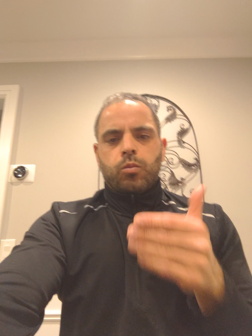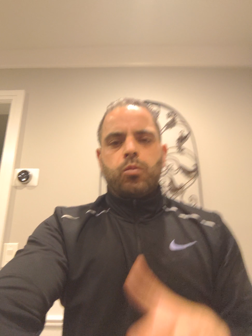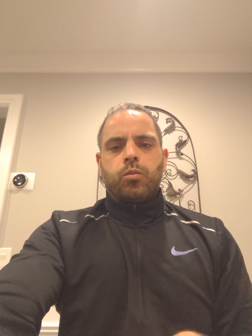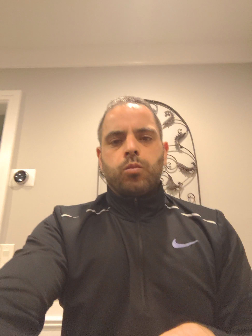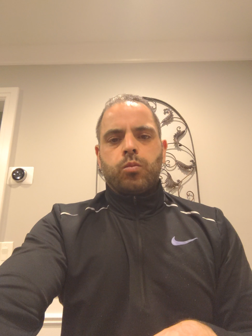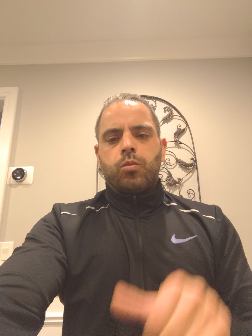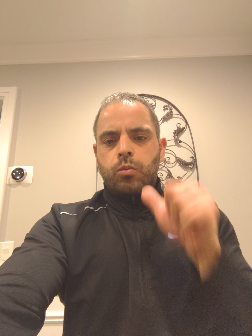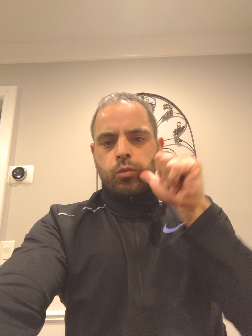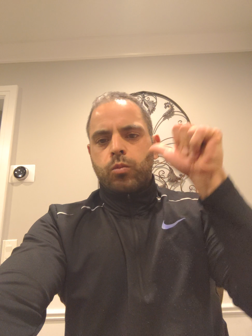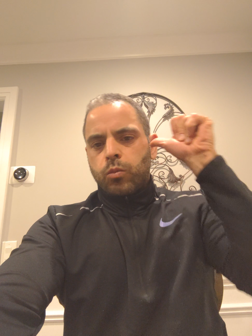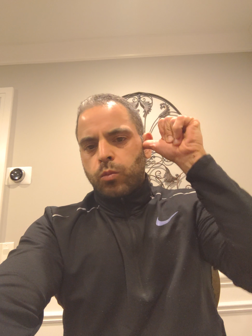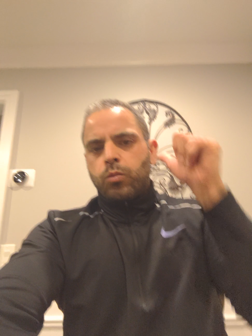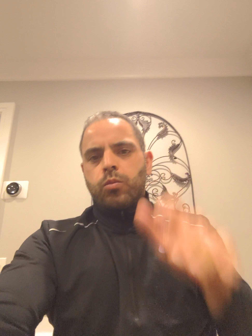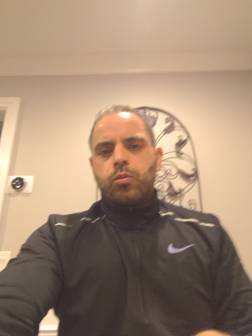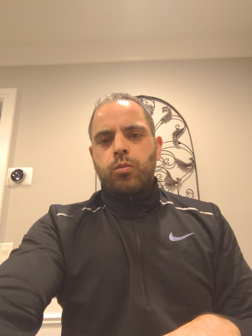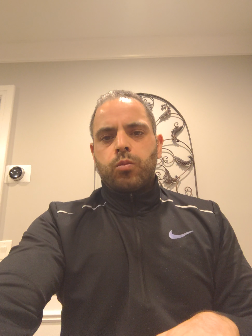yesterday